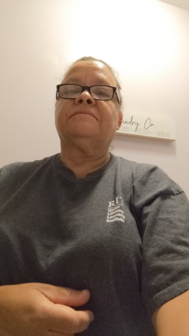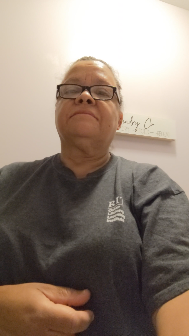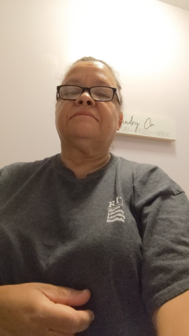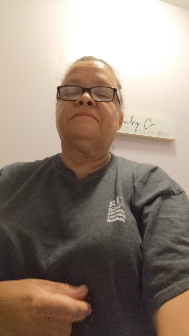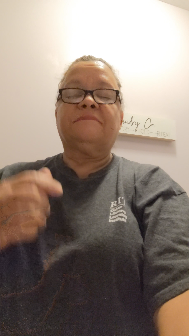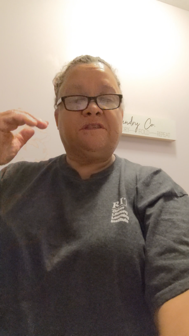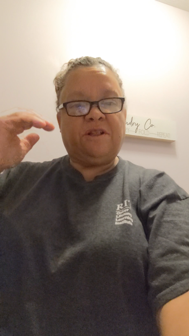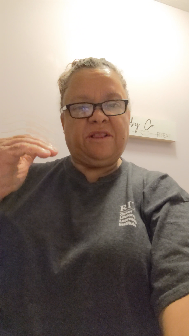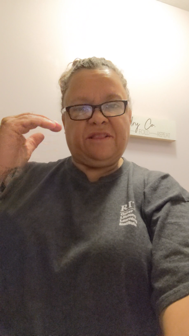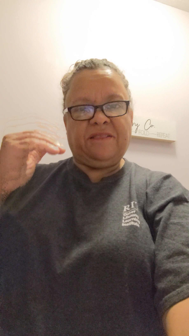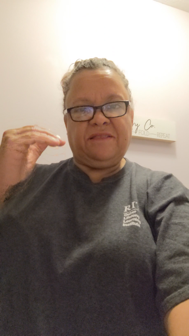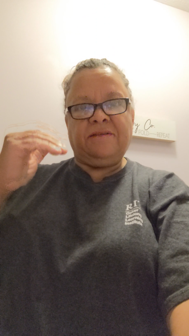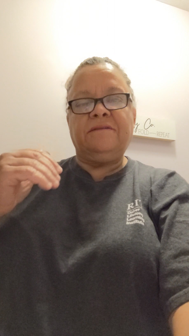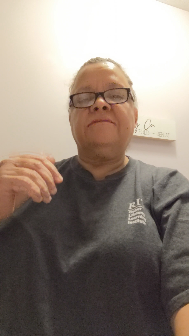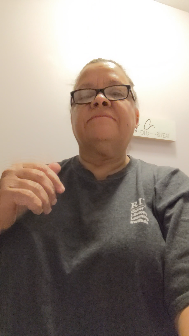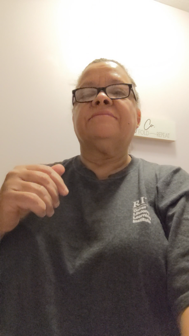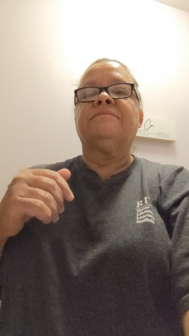little